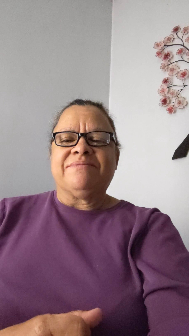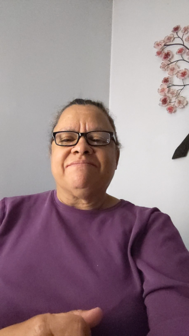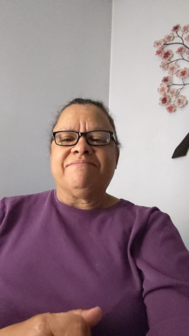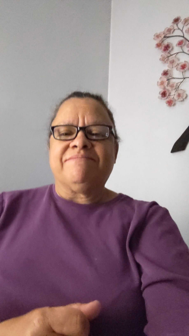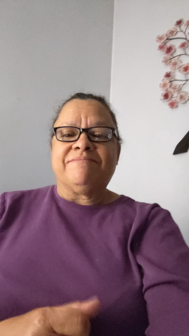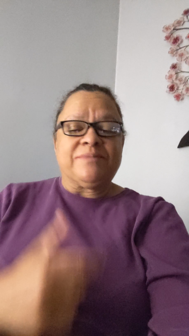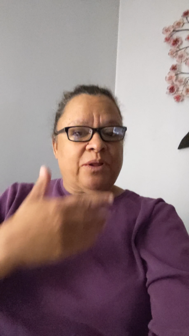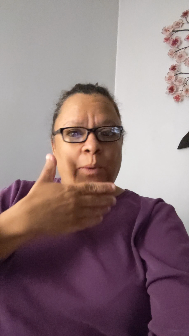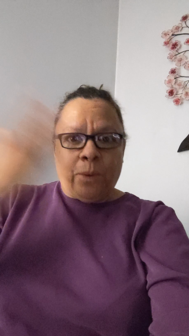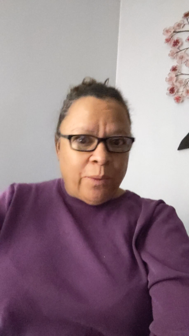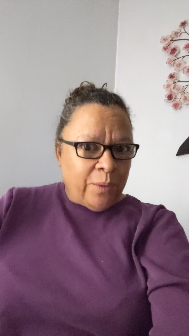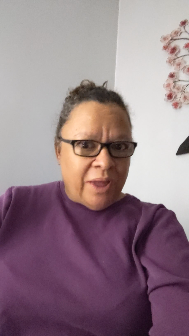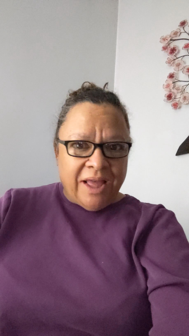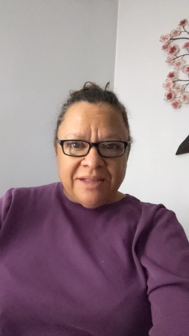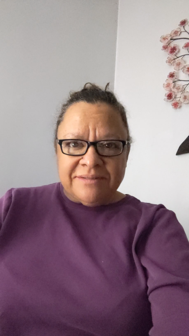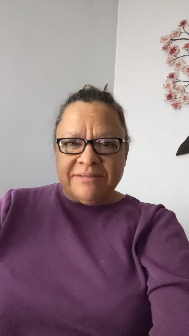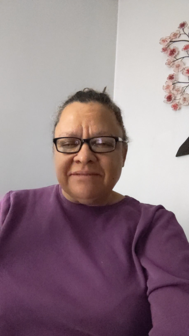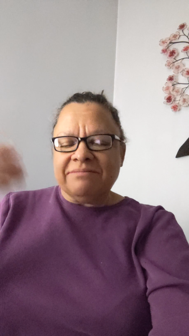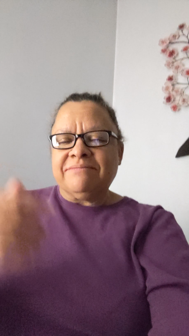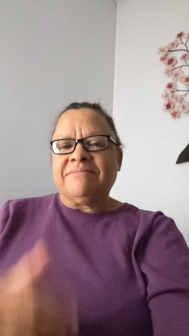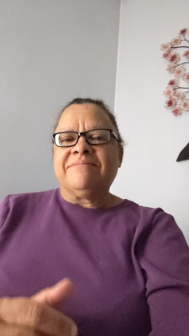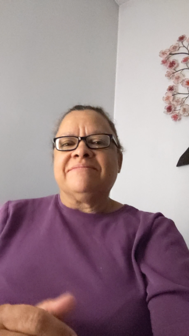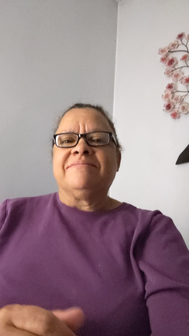all gone